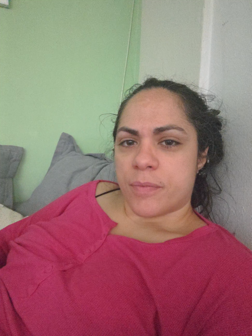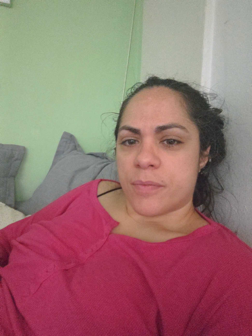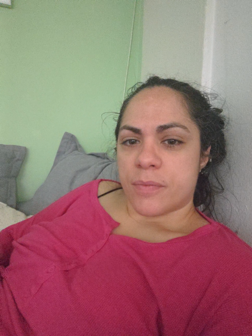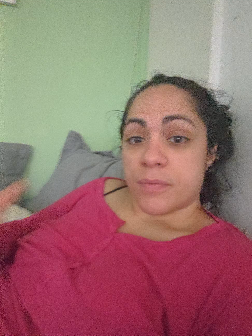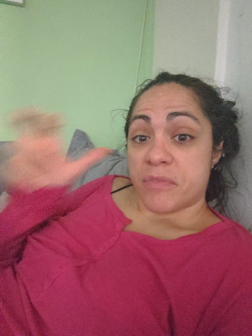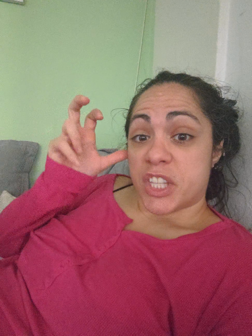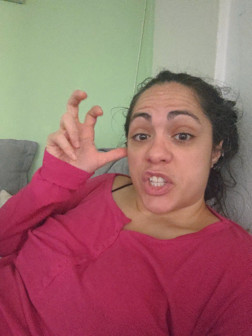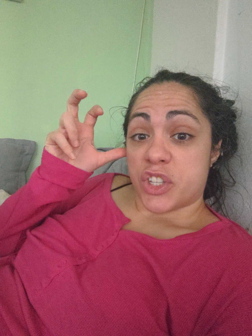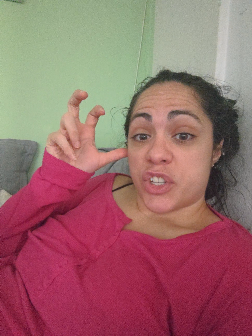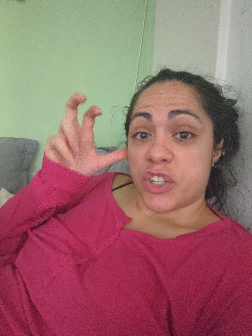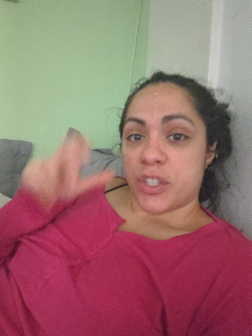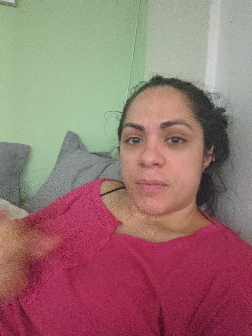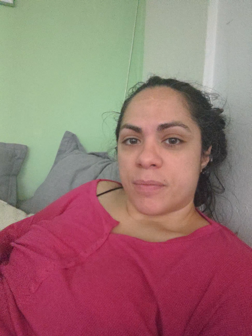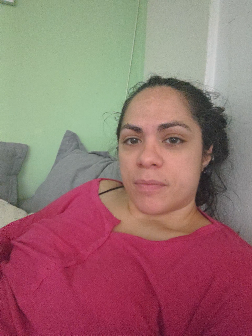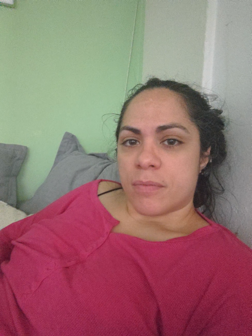hear